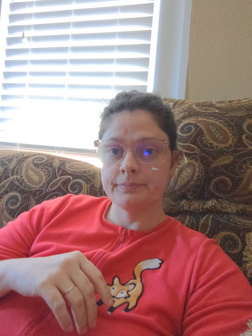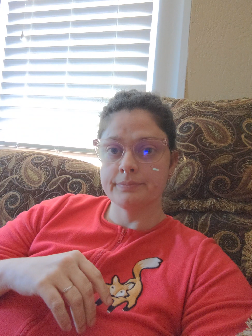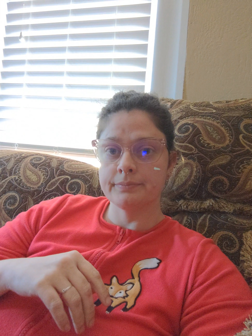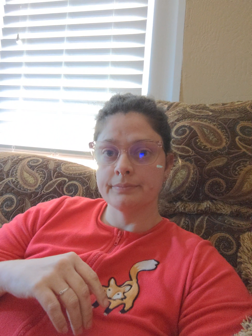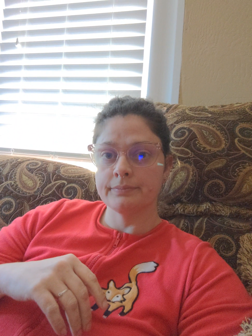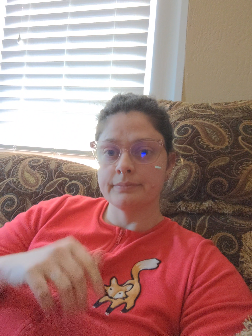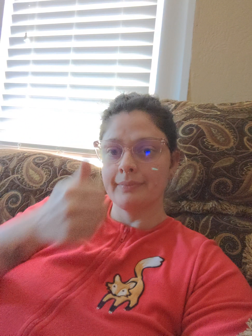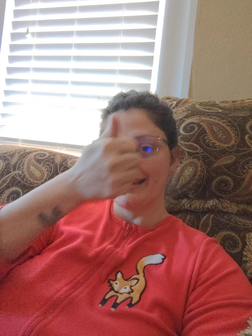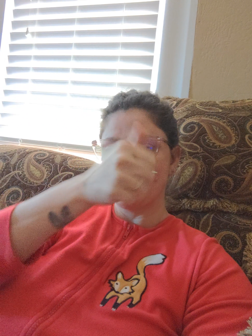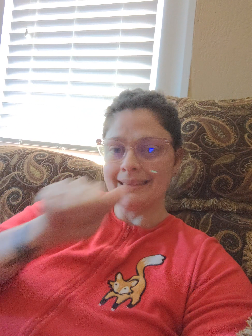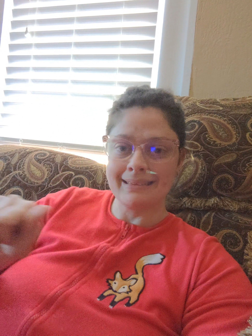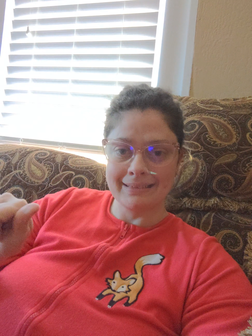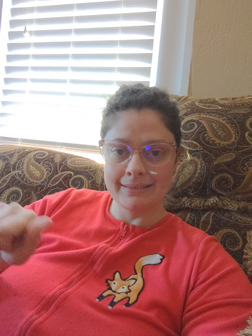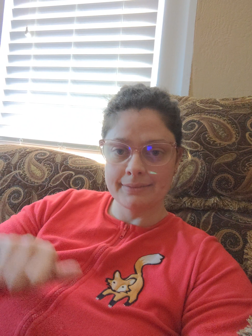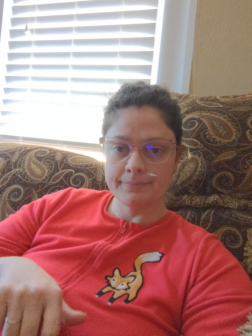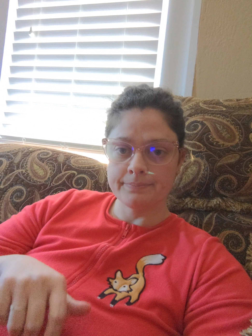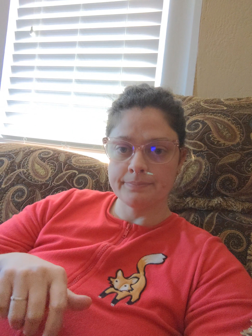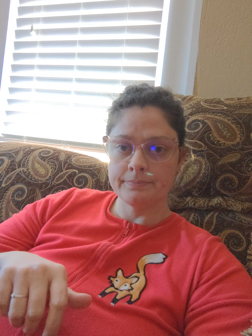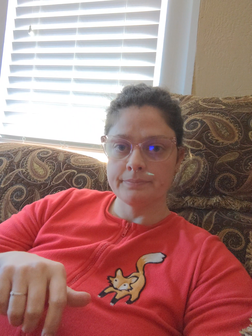any